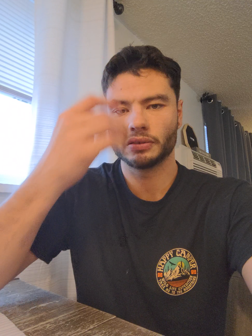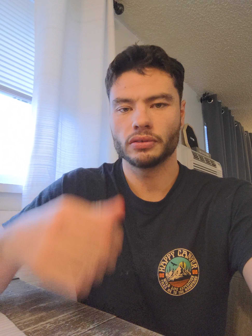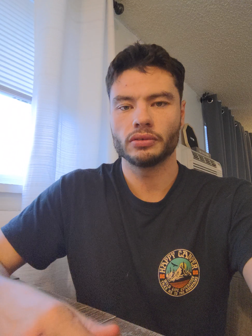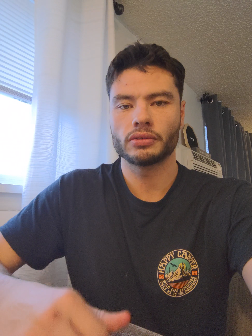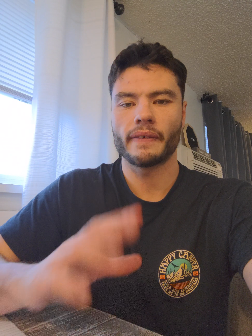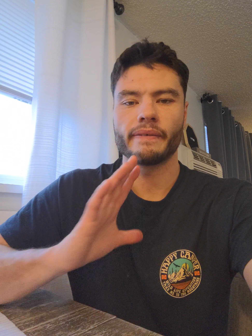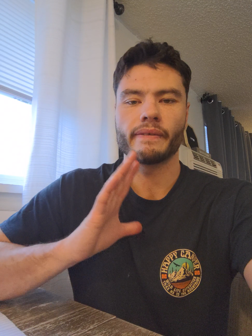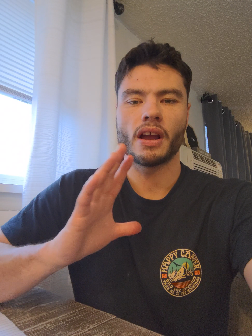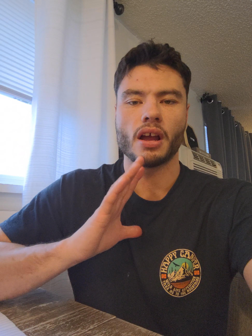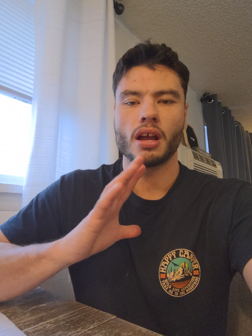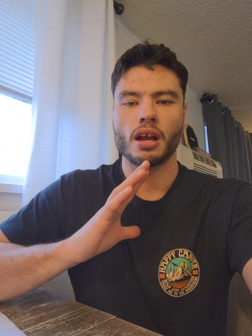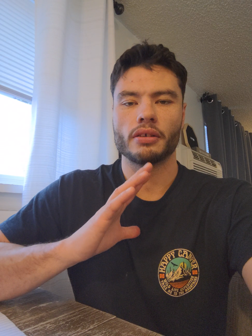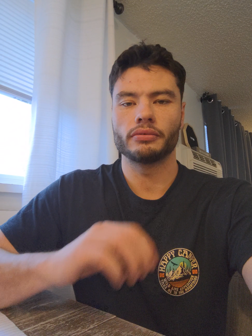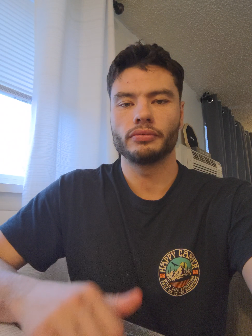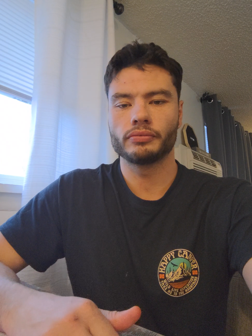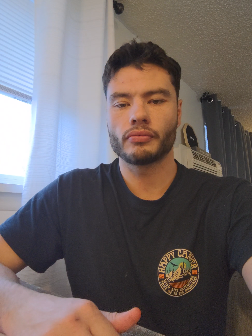fine